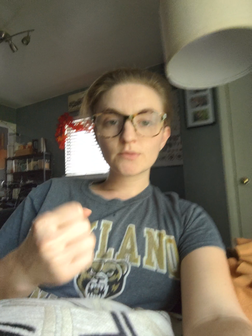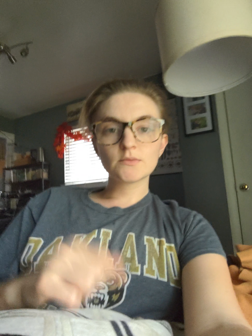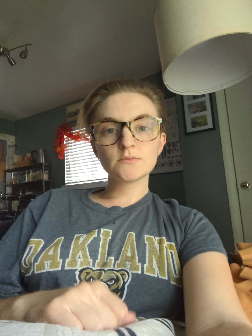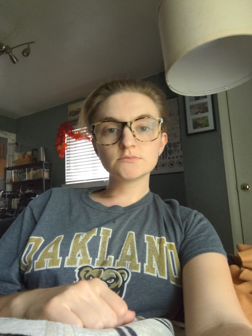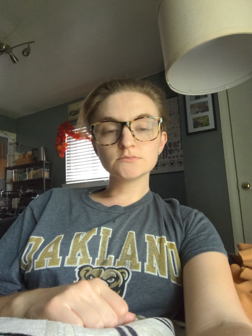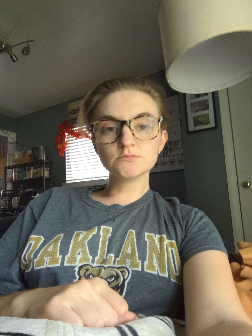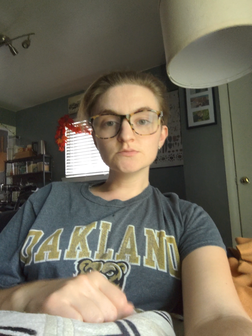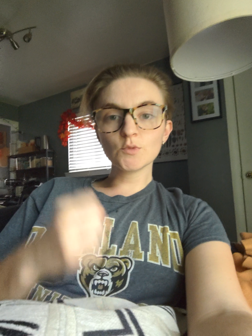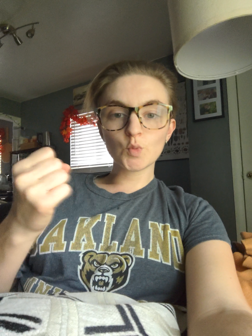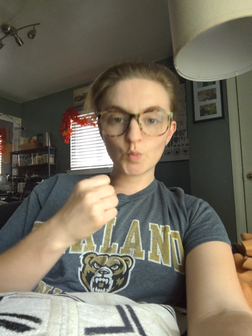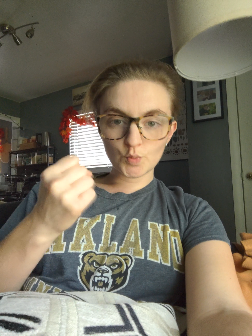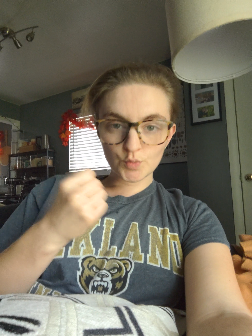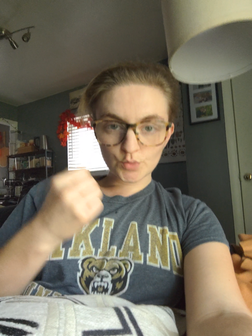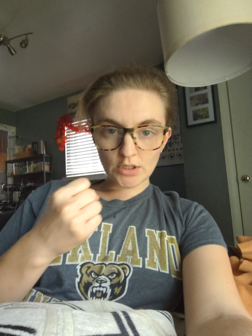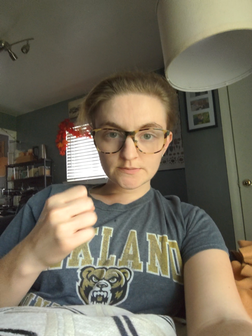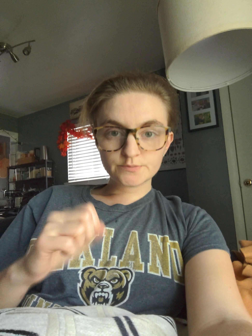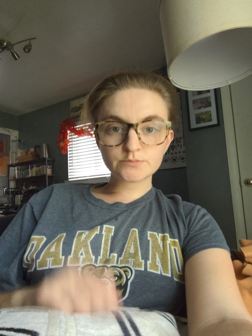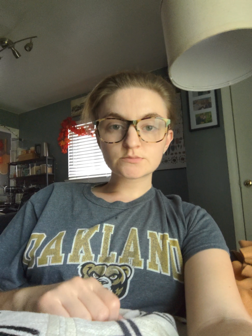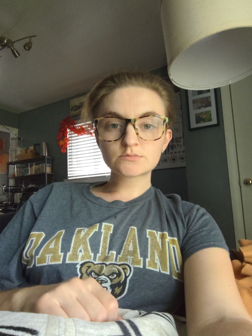cold